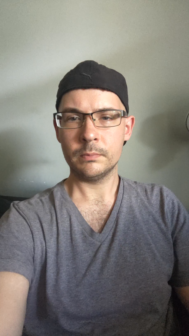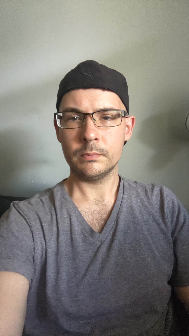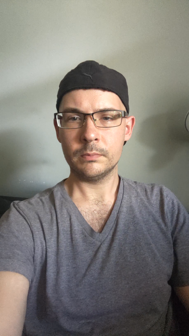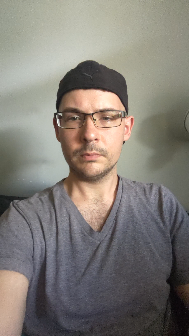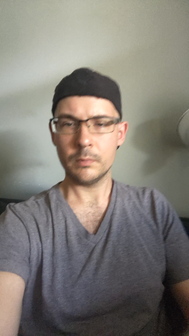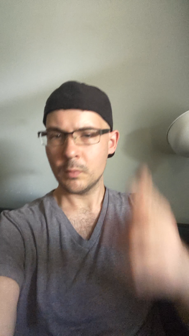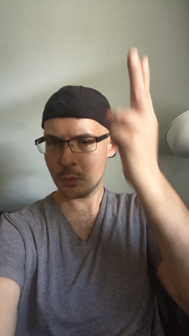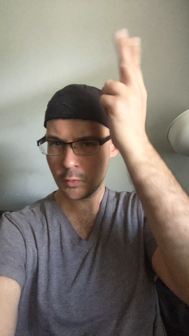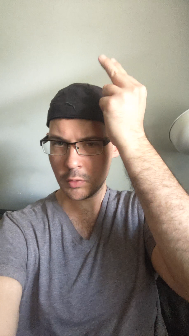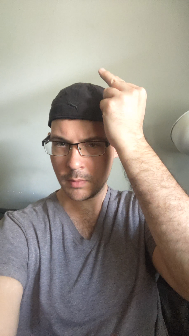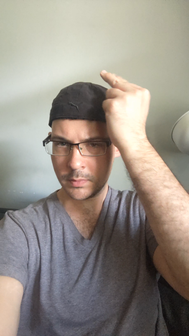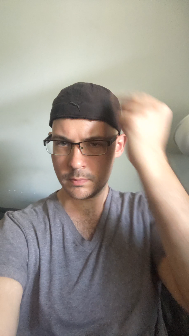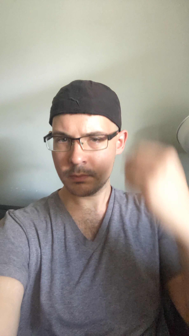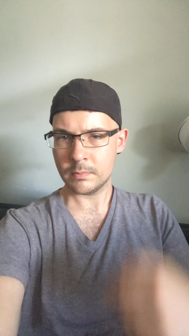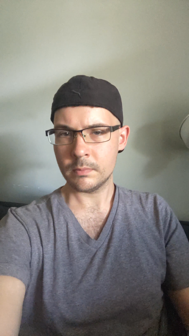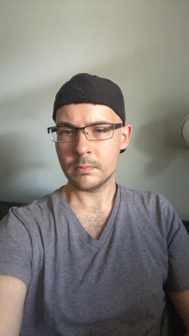rabbit